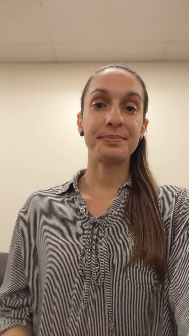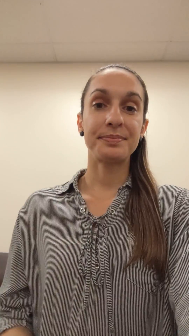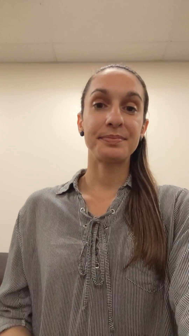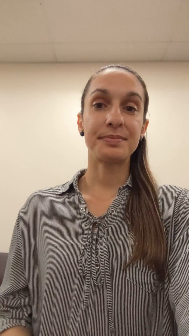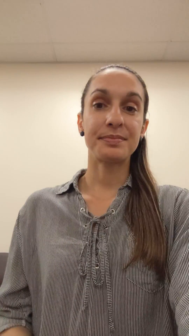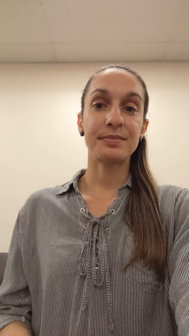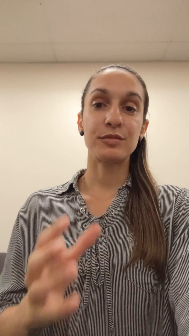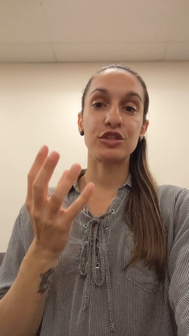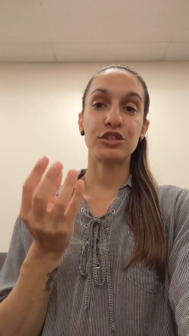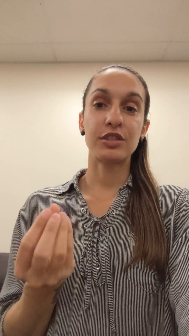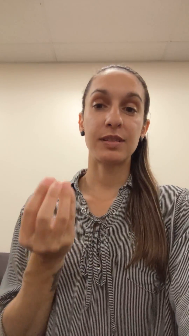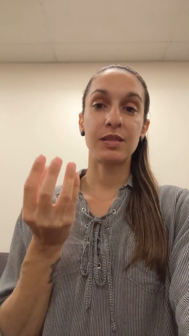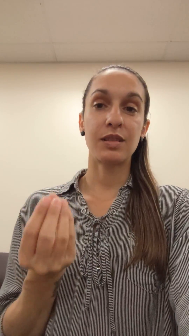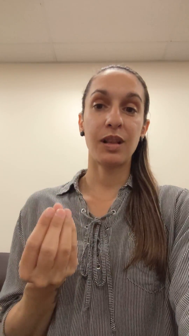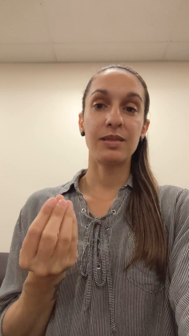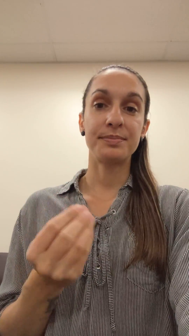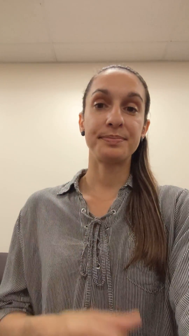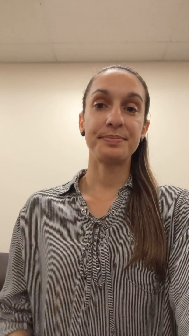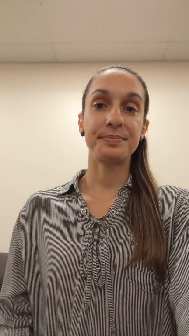gentle